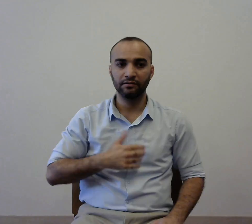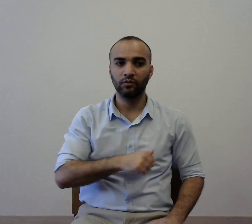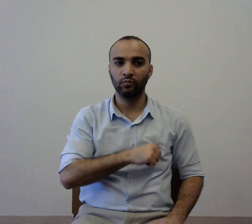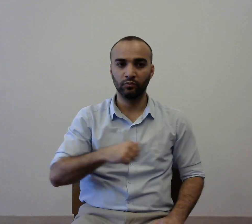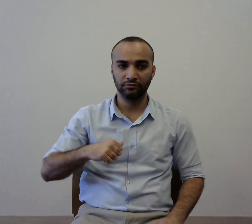özümü